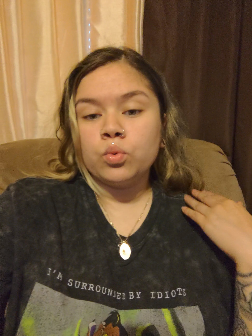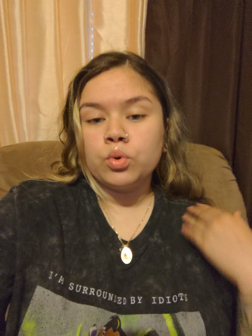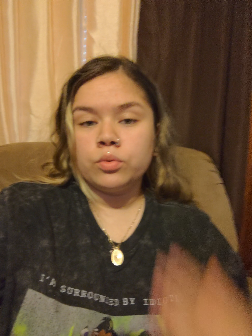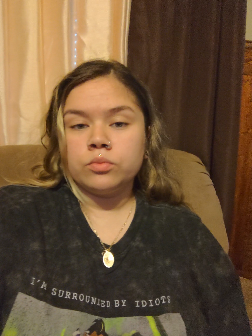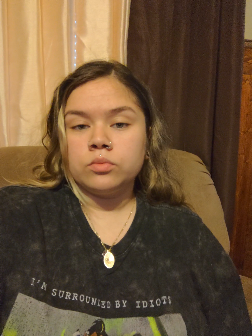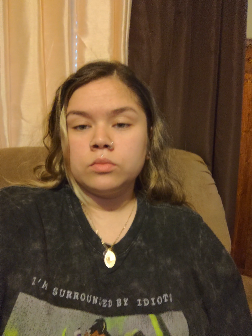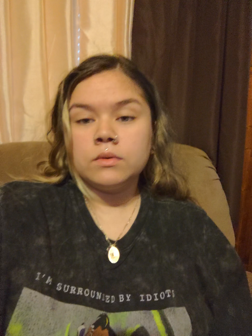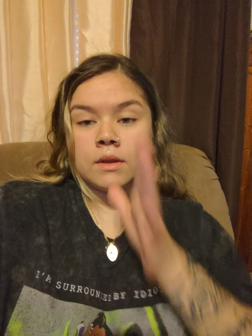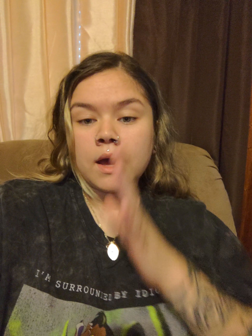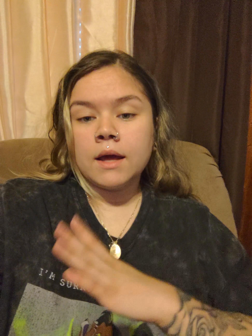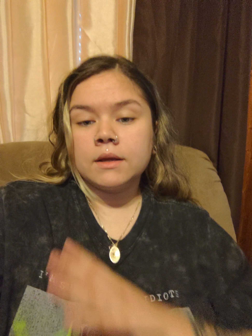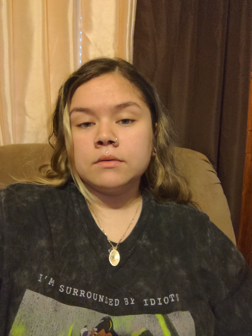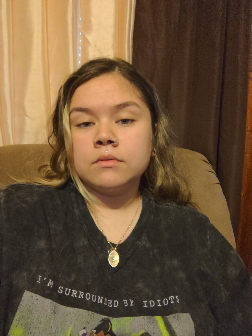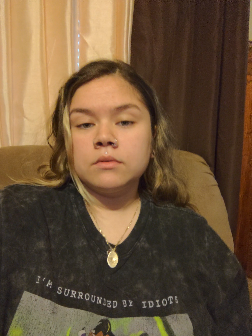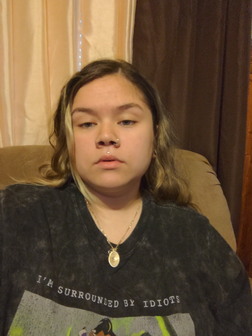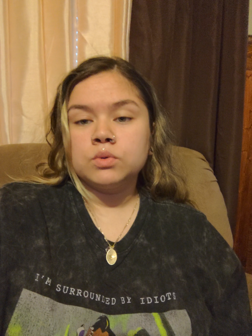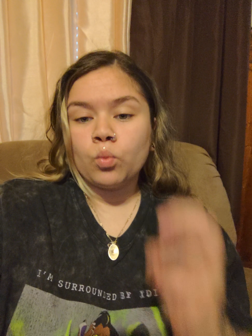lady